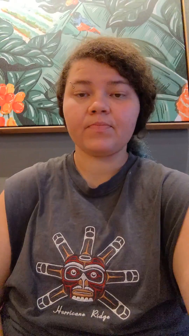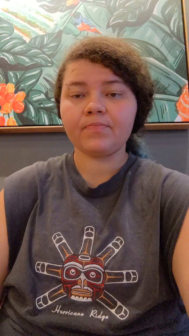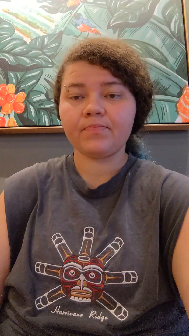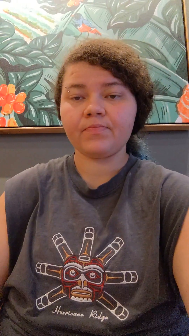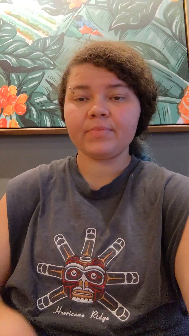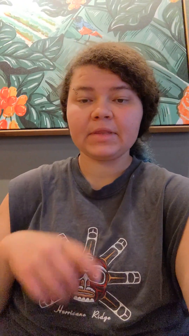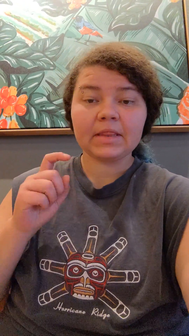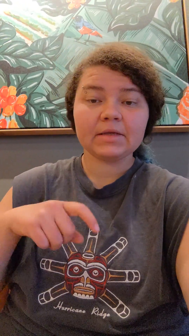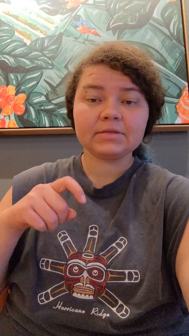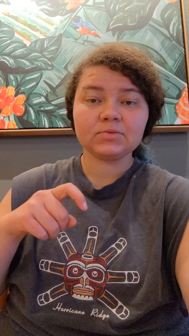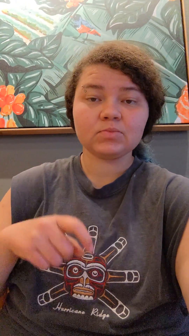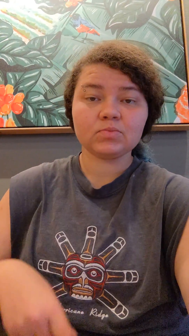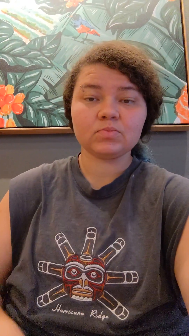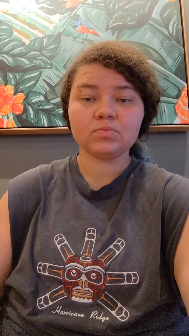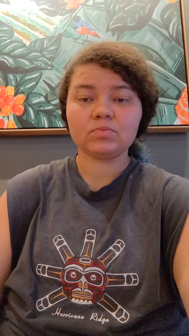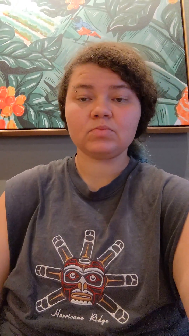need